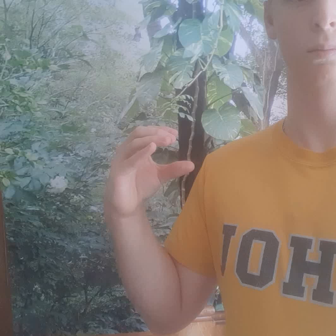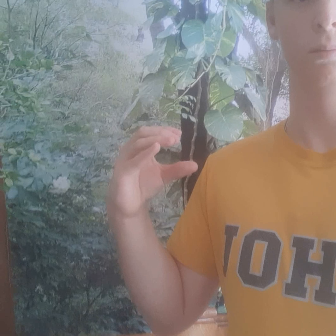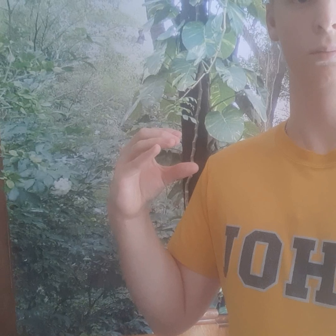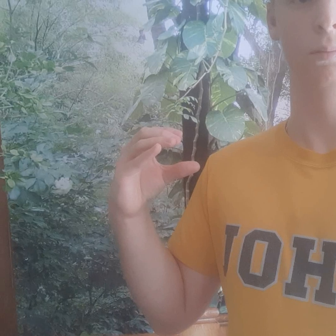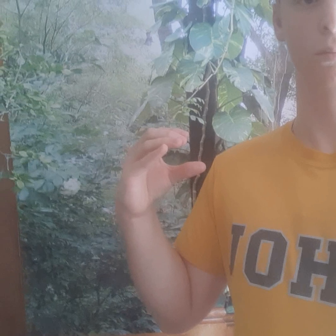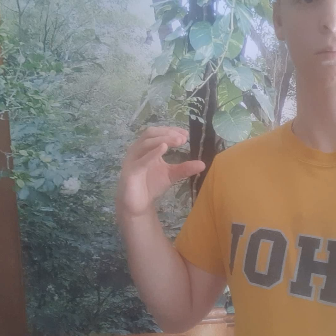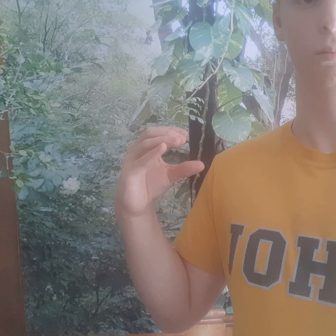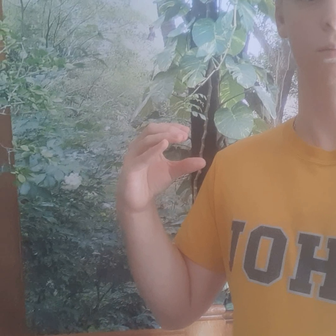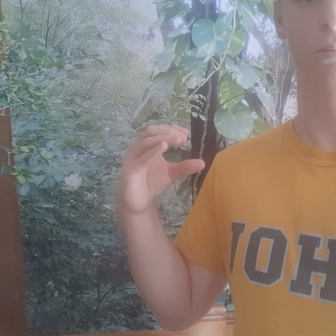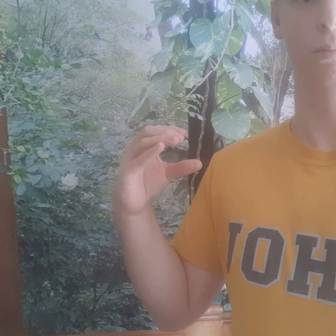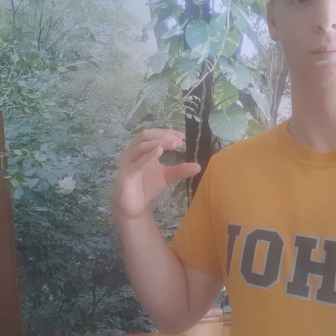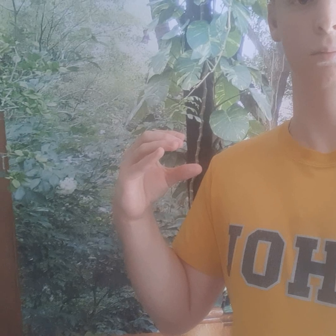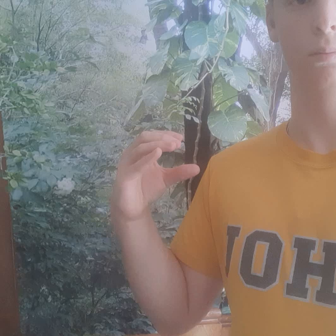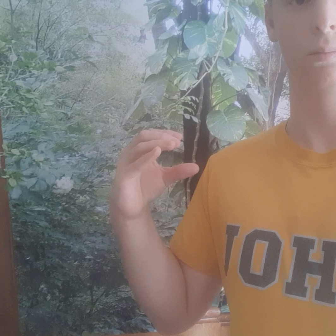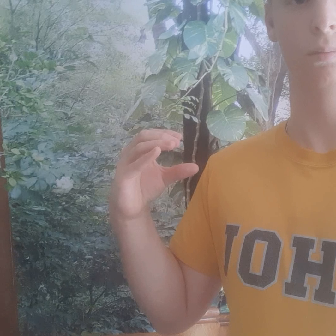С